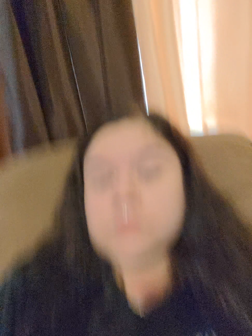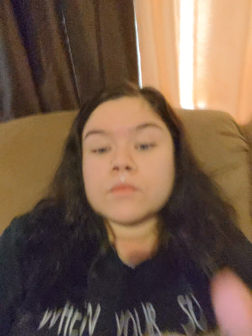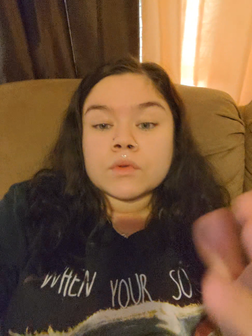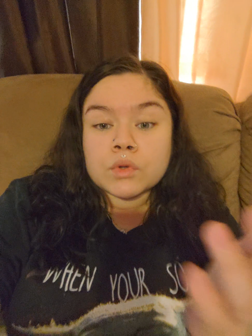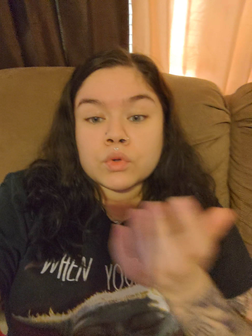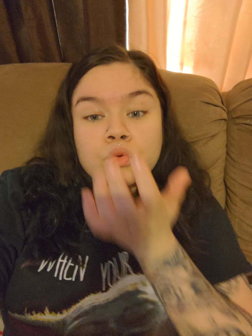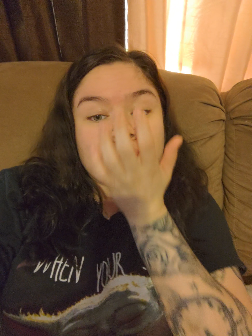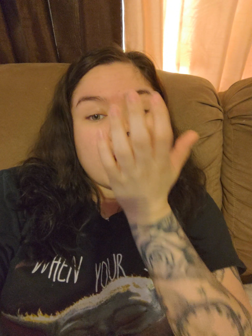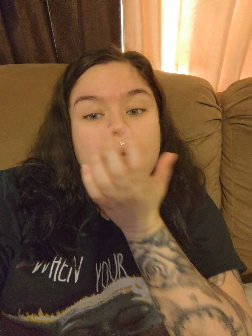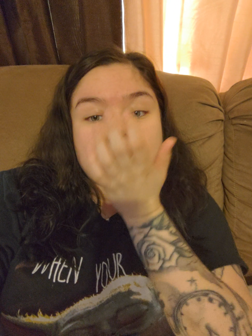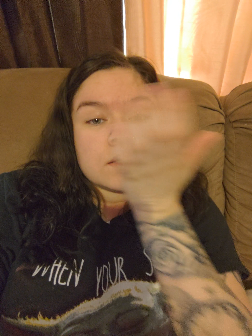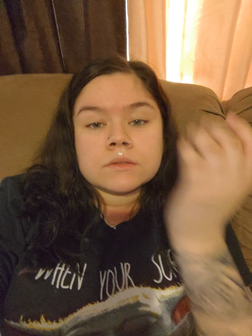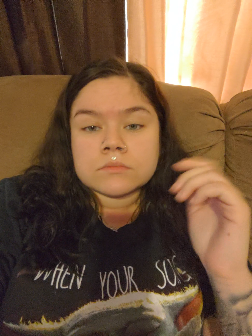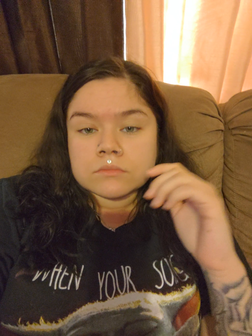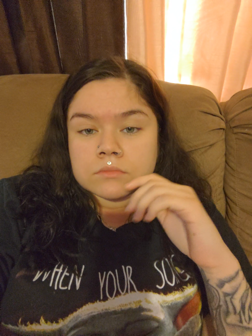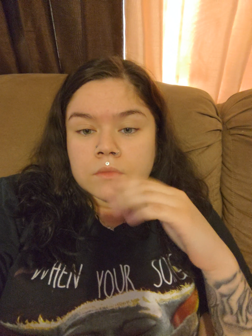grass